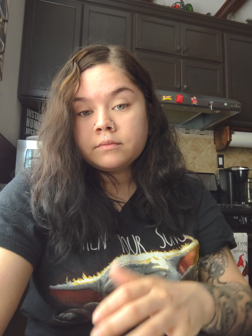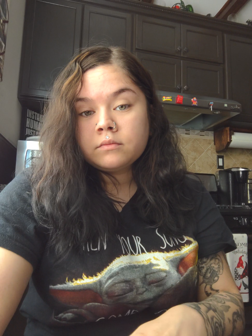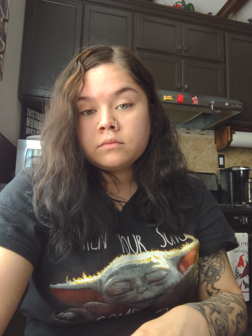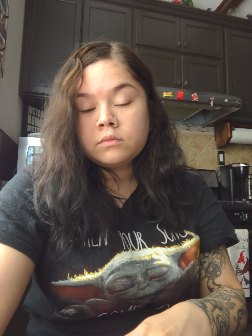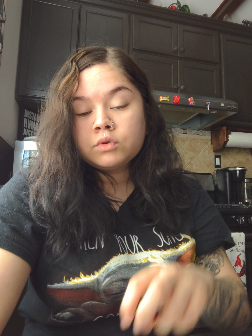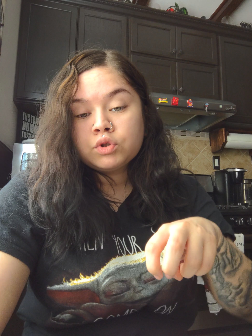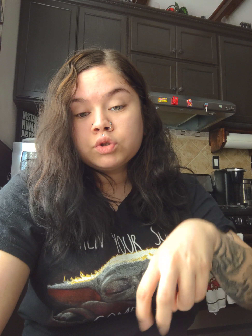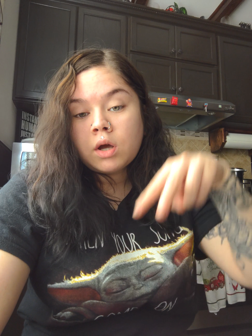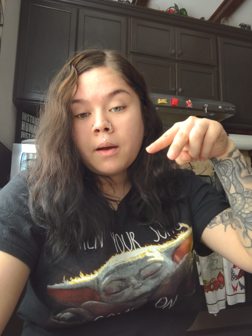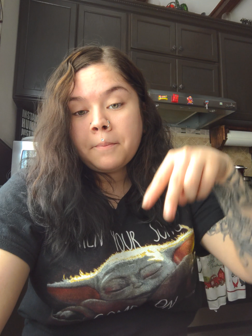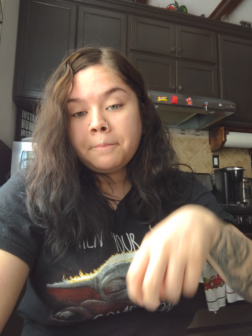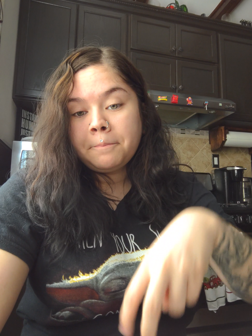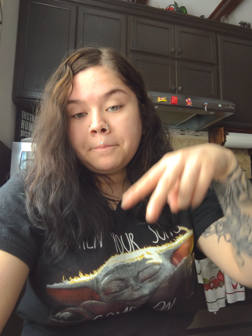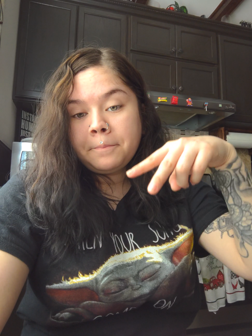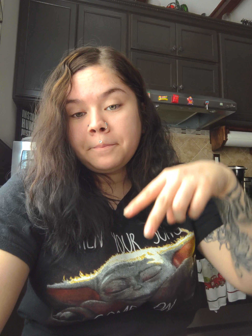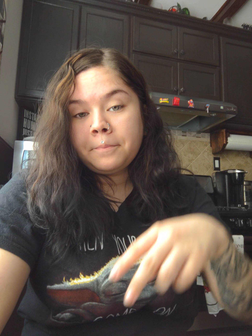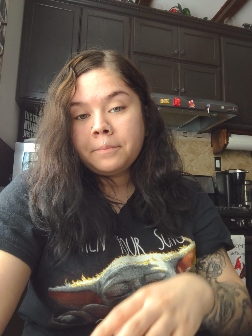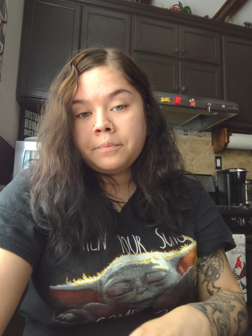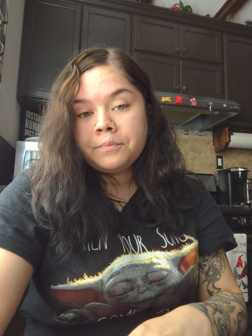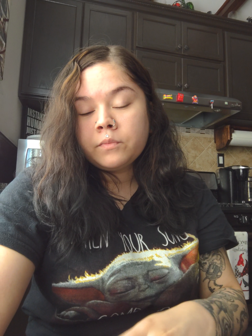jump